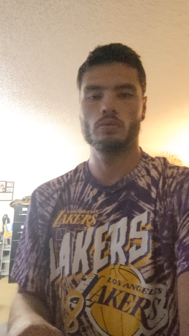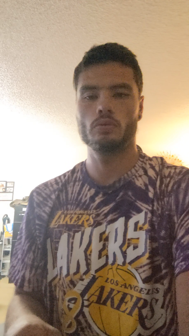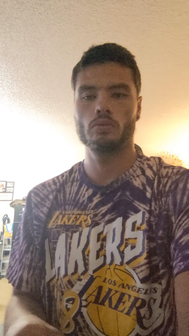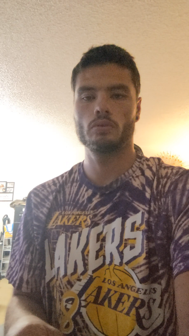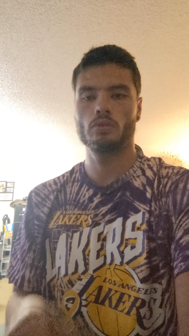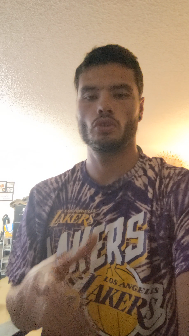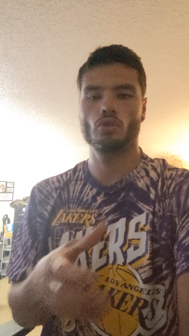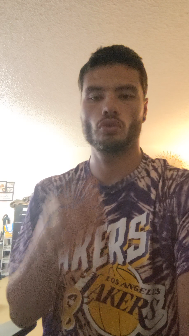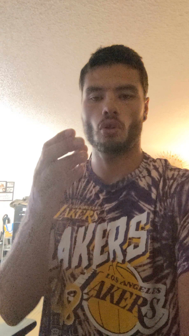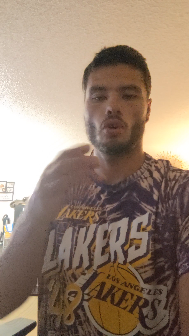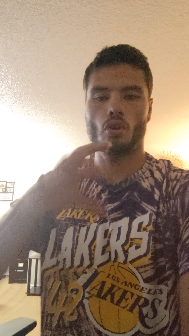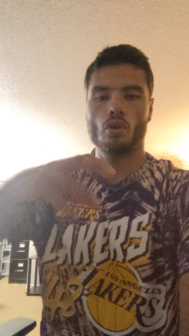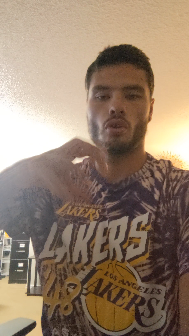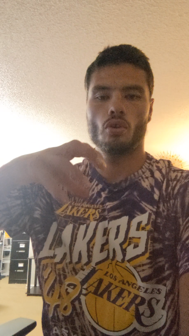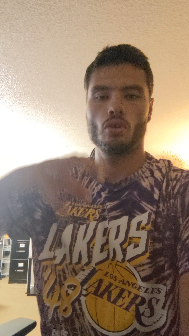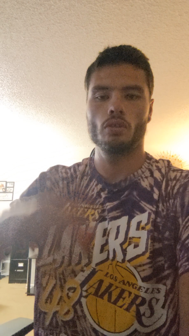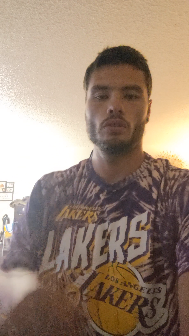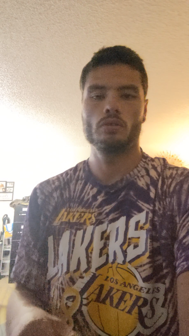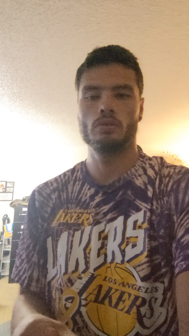jar